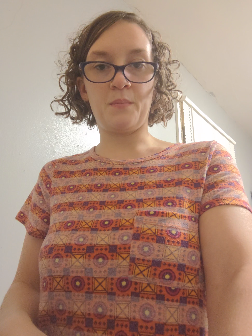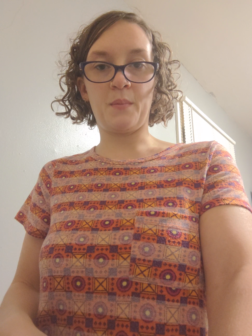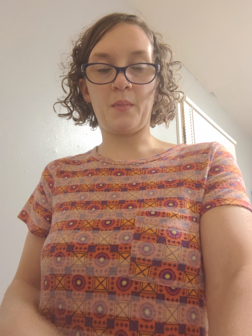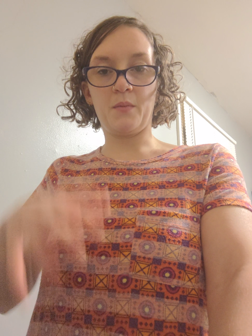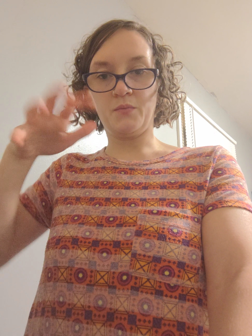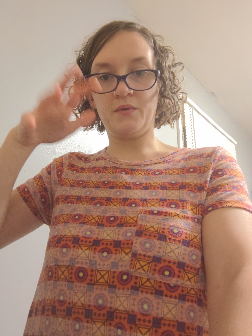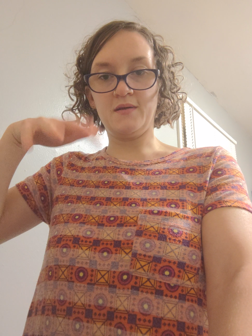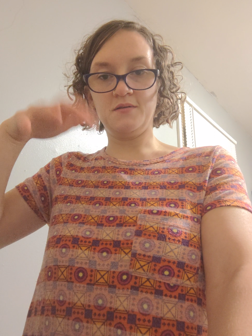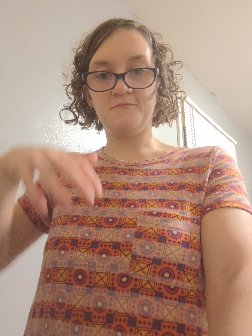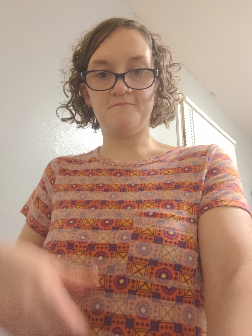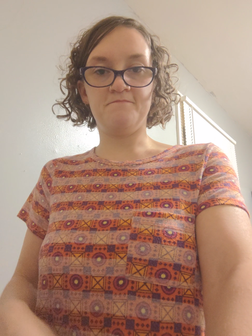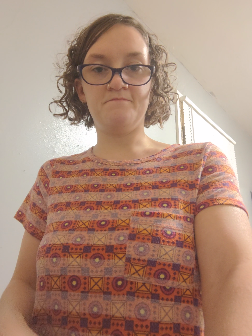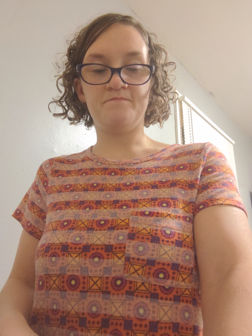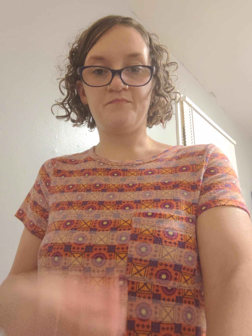rain